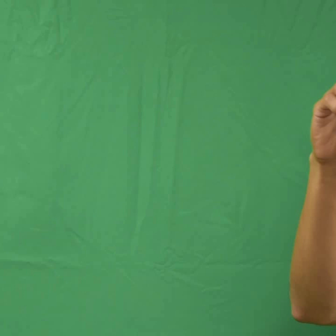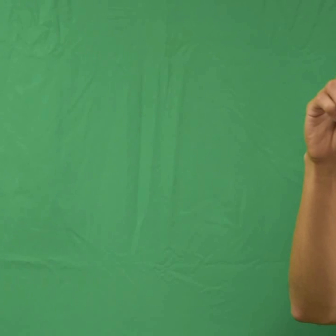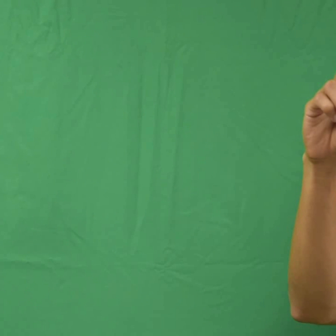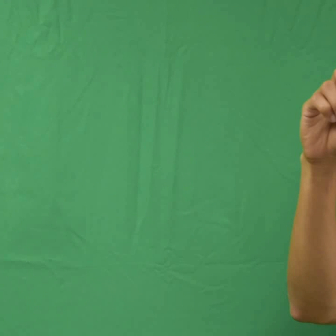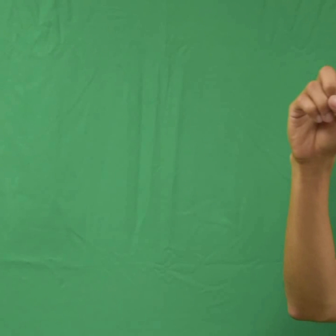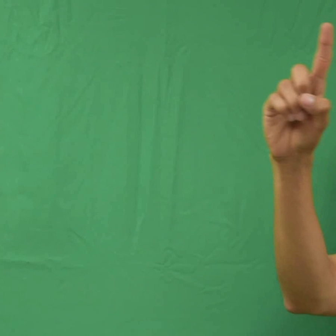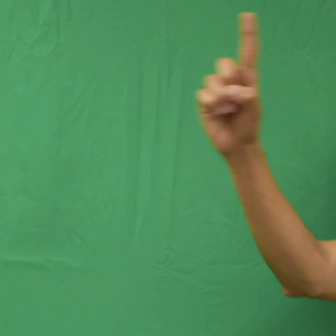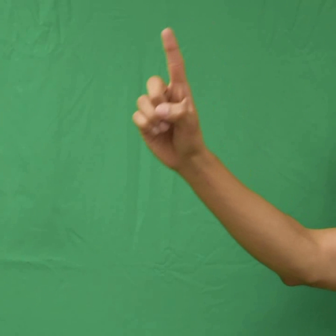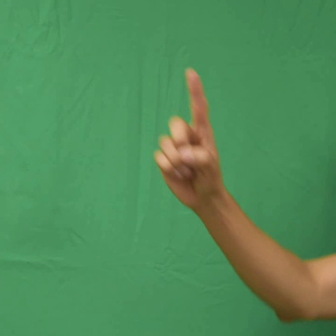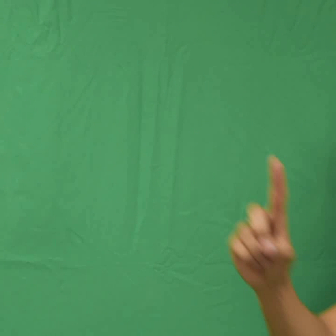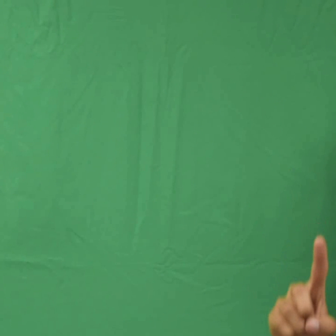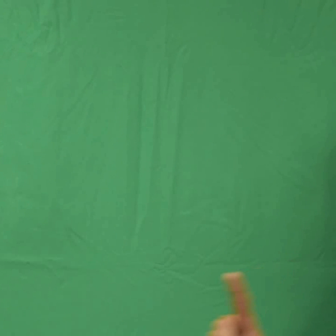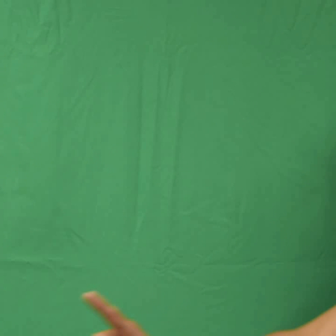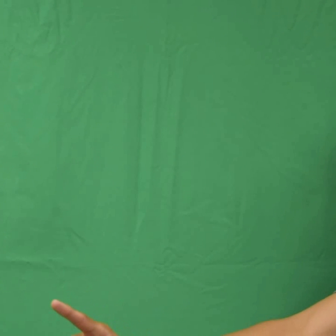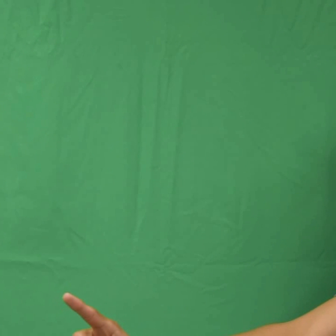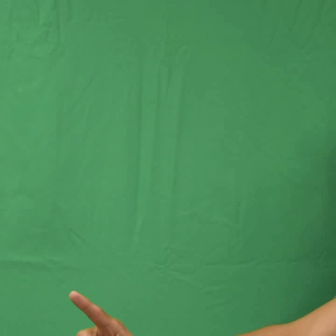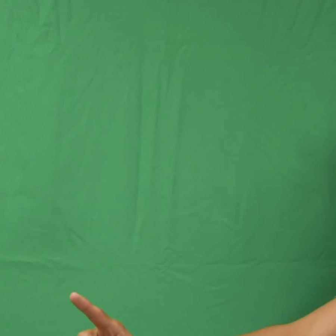Z